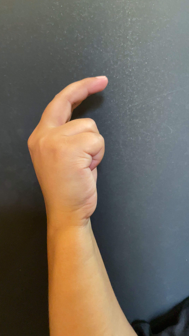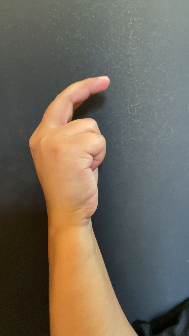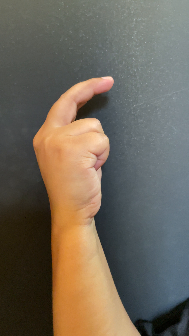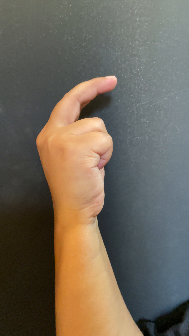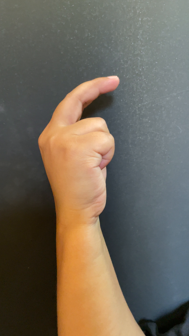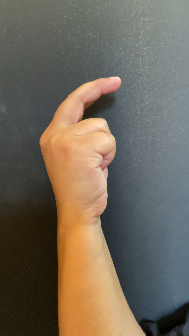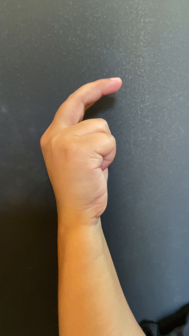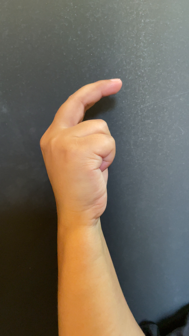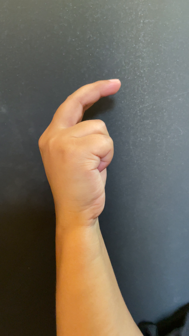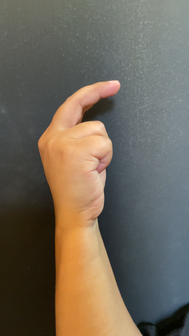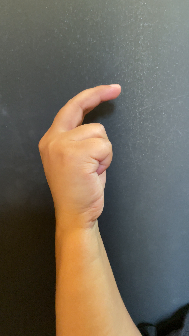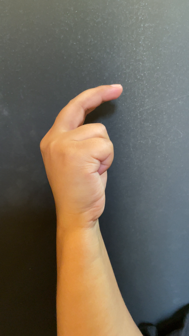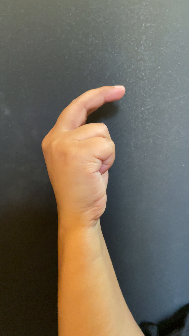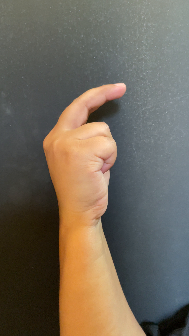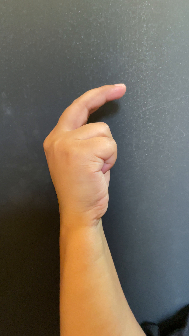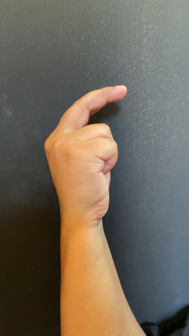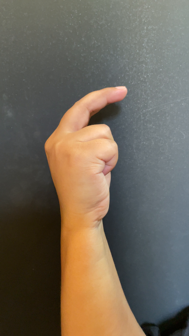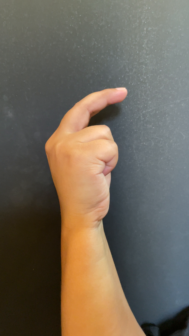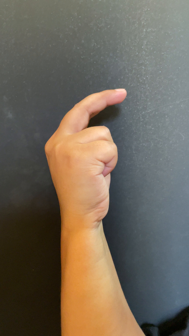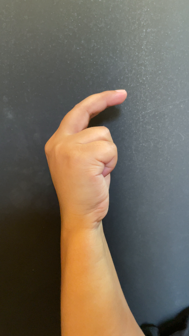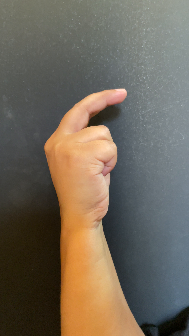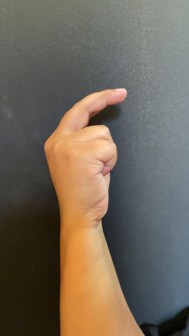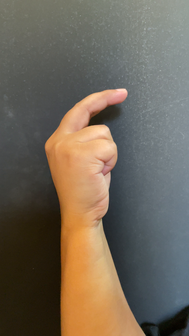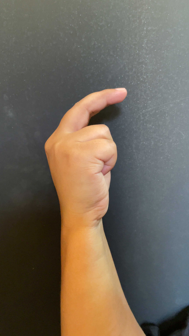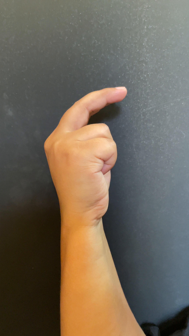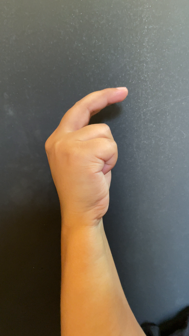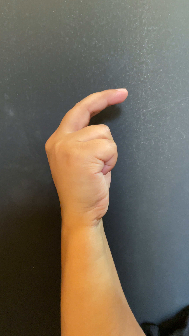थ